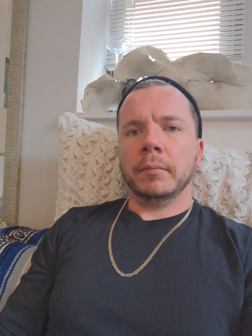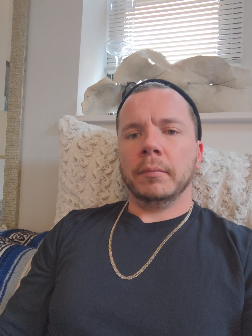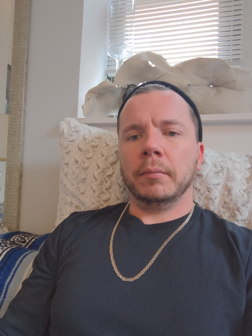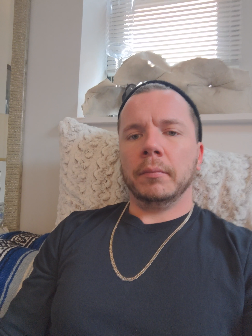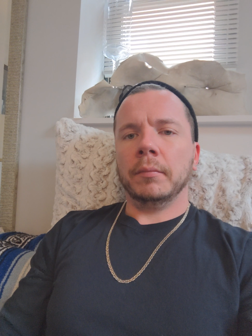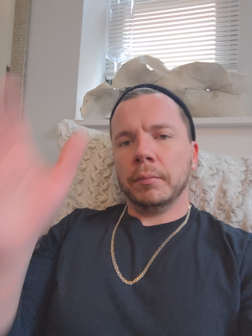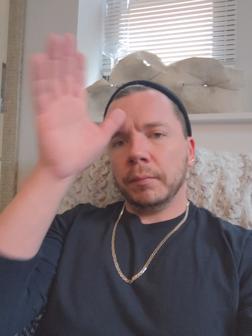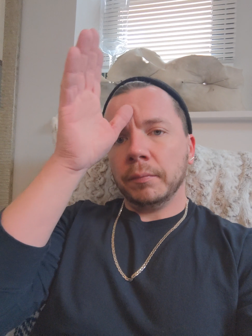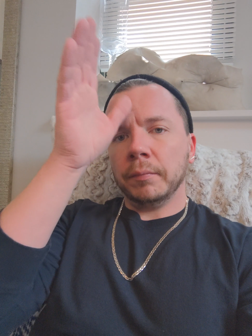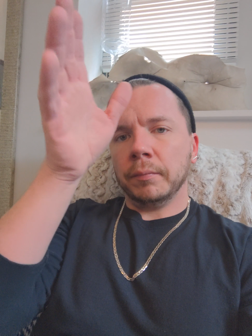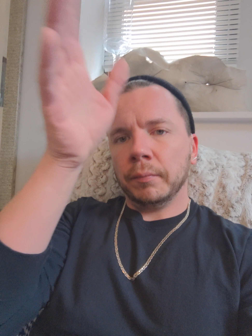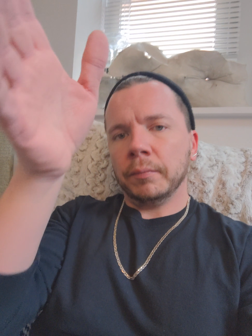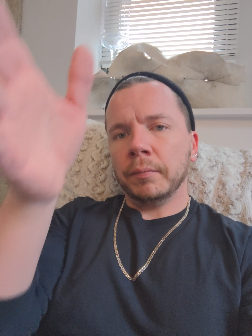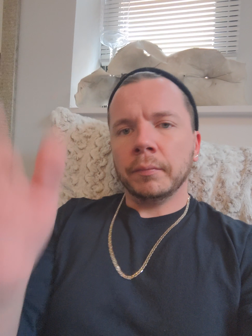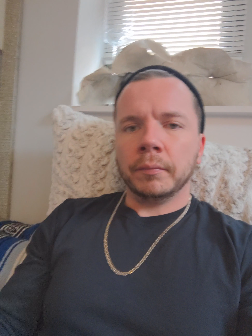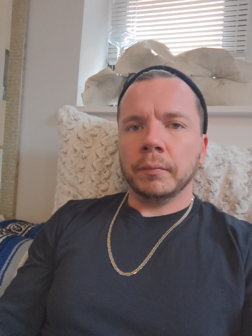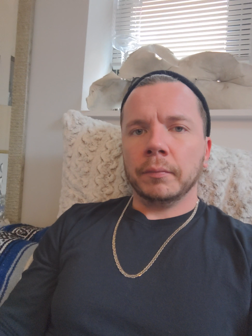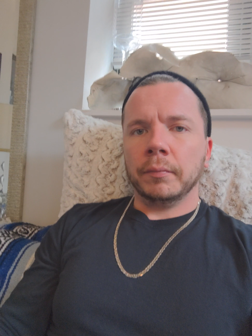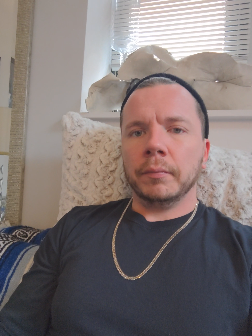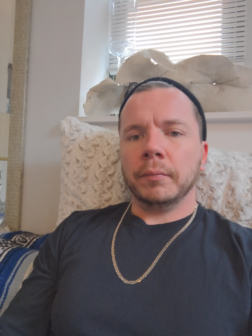grandpa